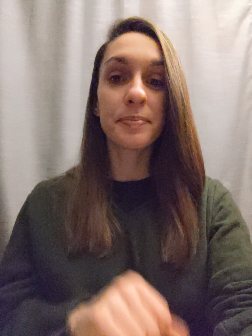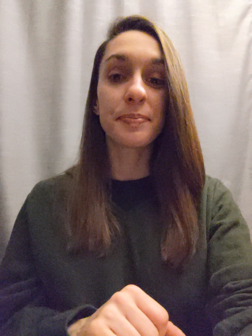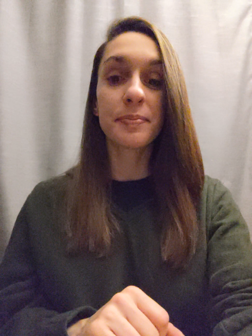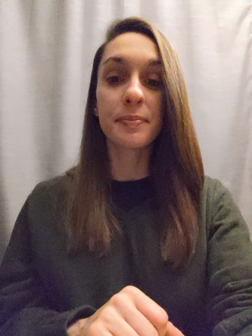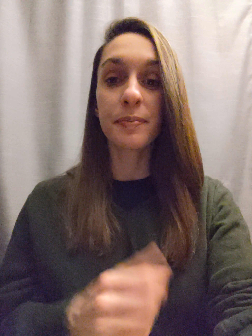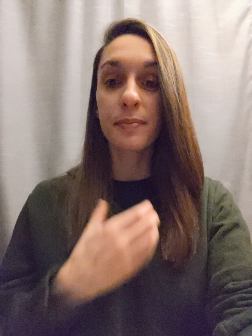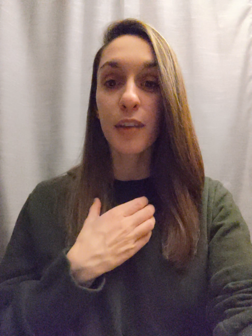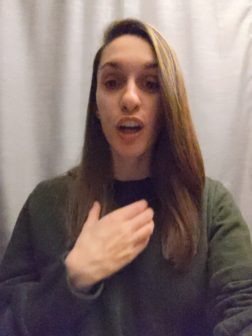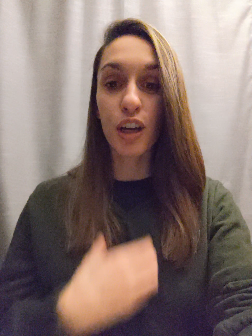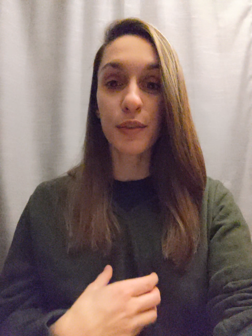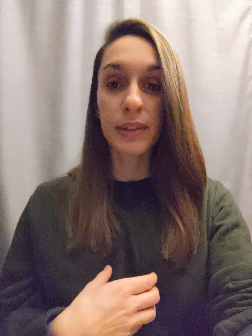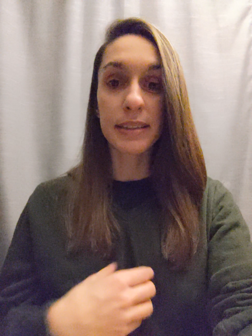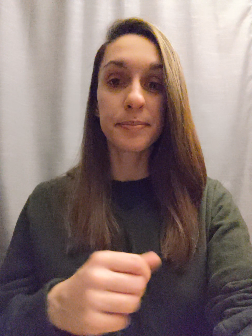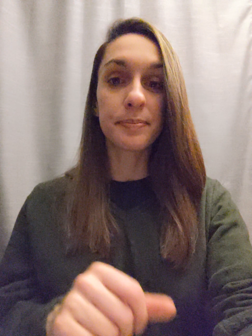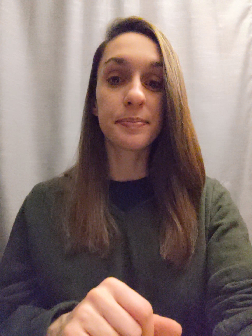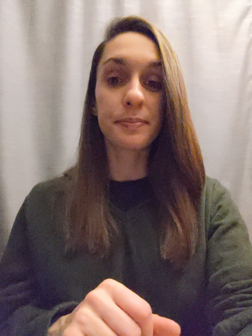hungry